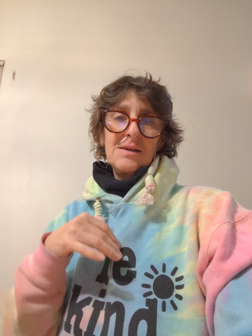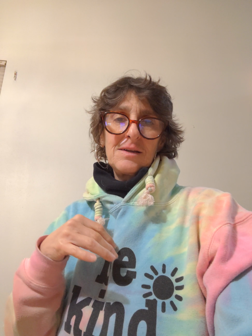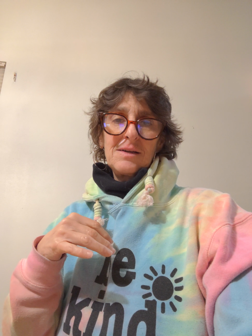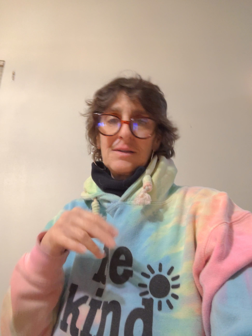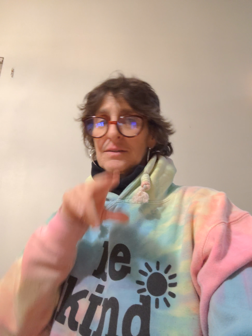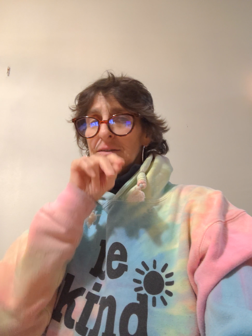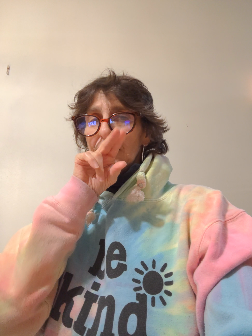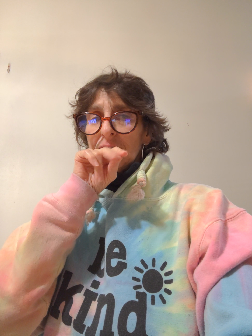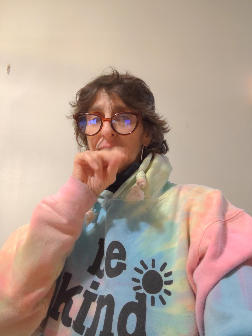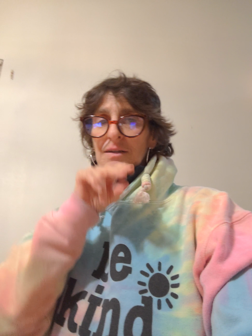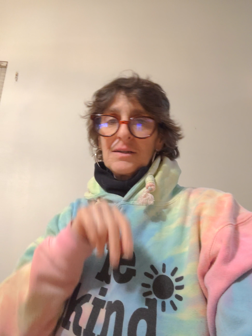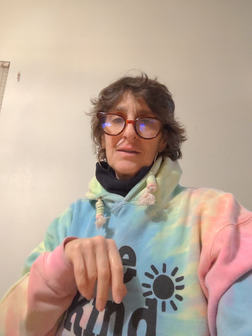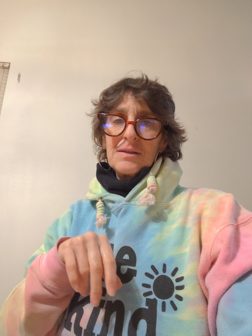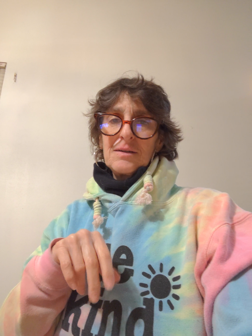duck